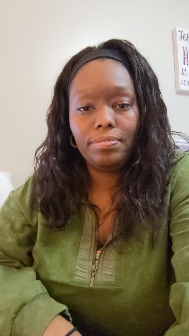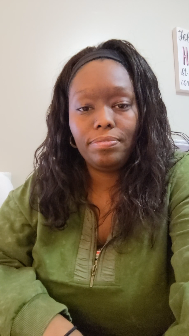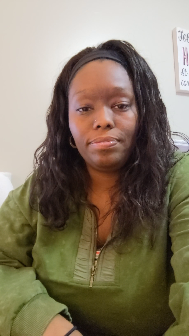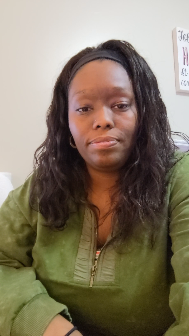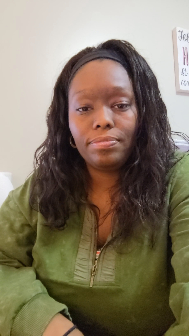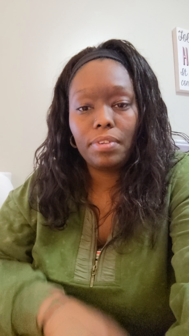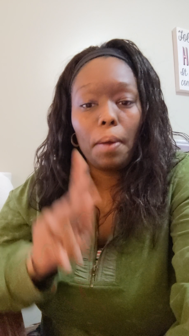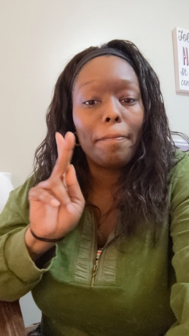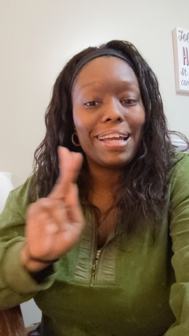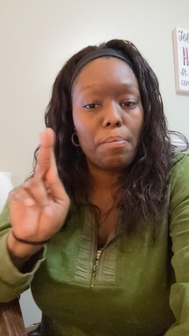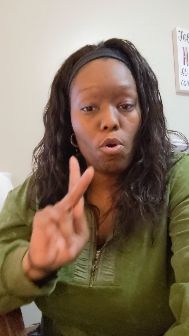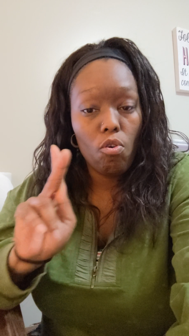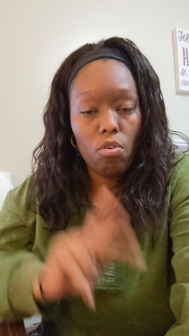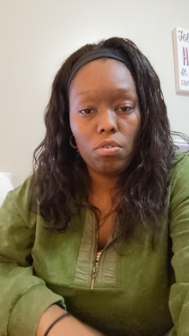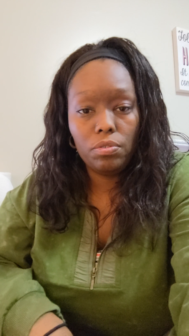people